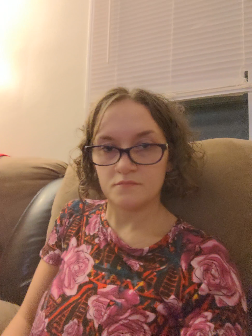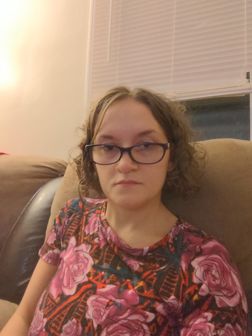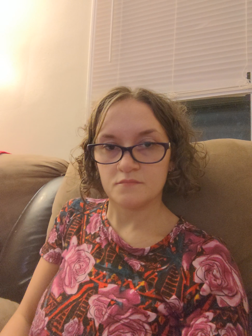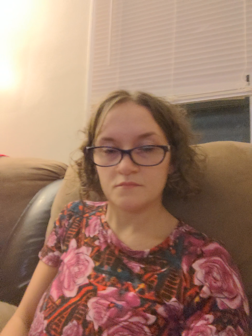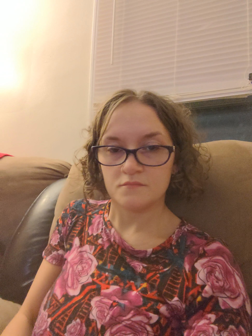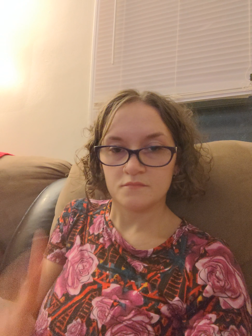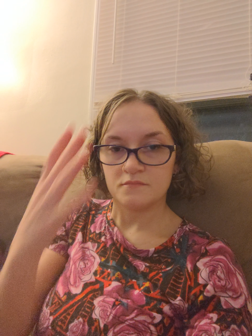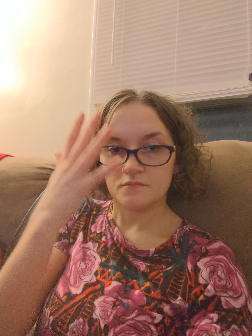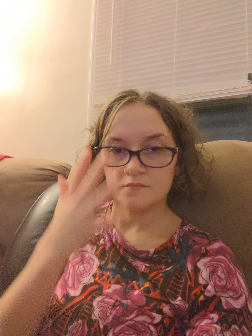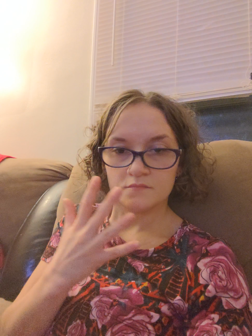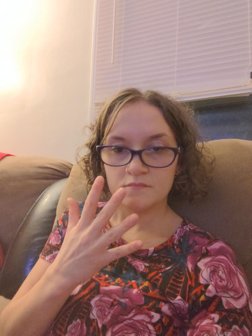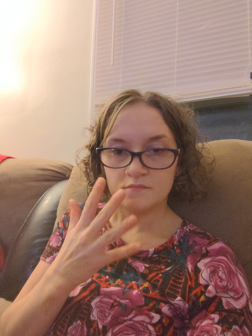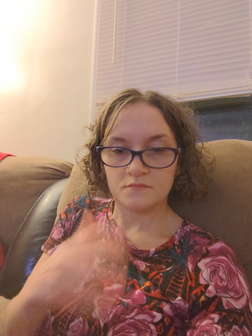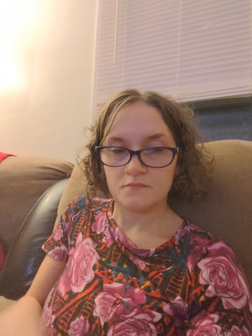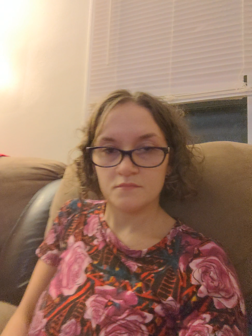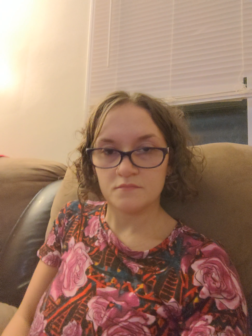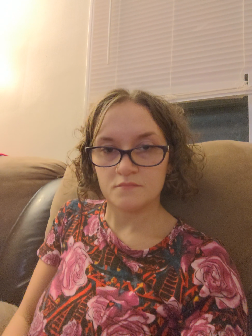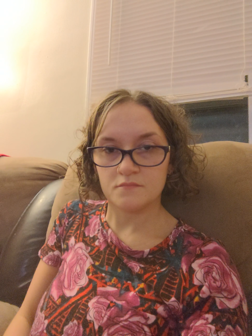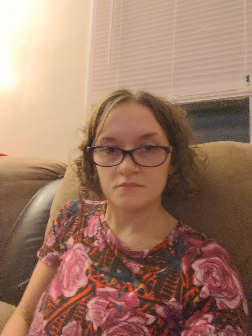sad